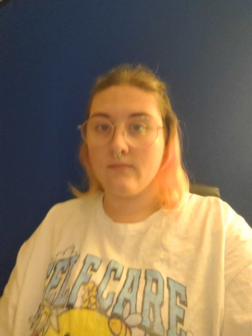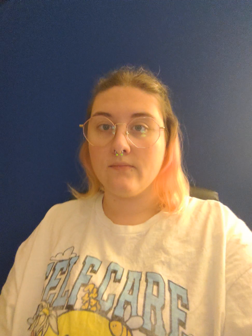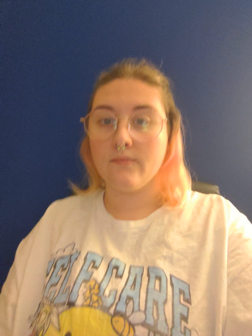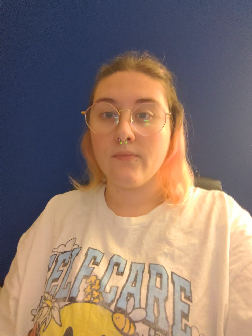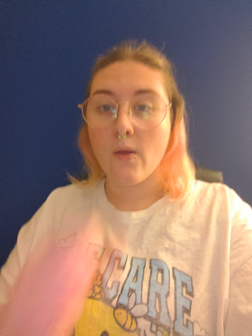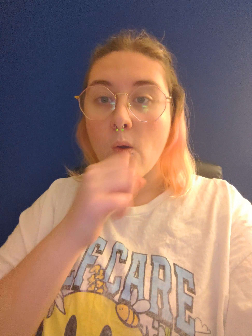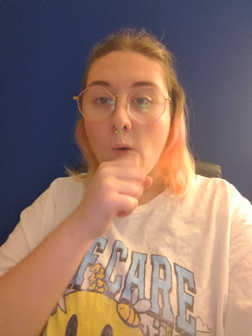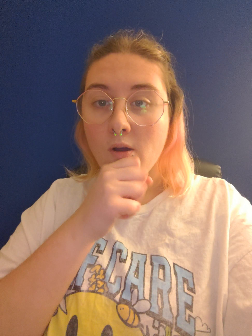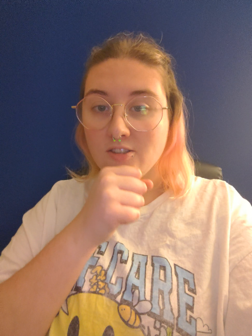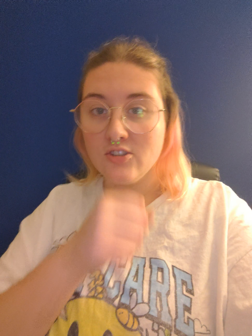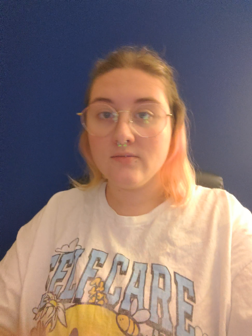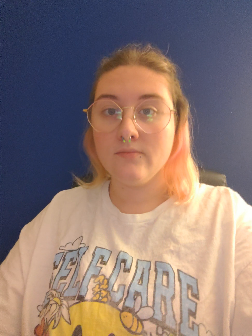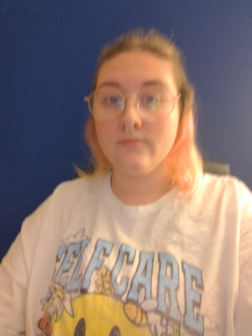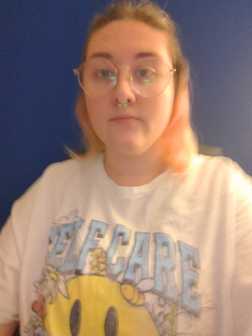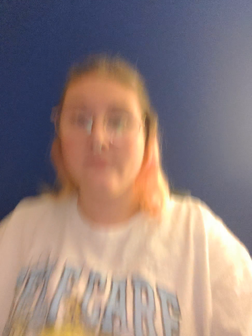orange